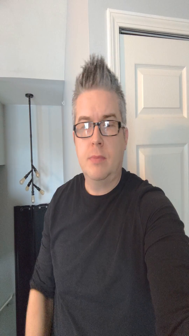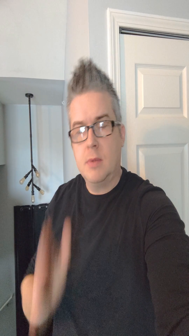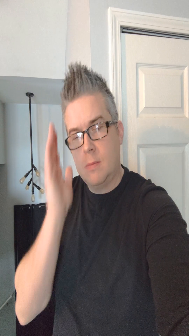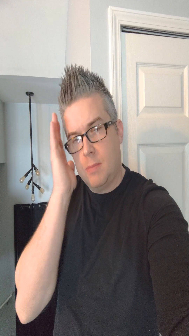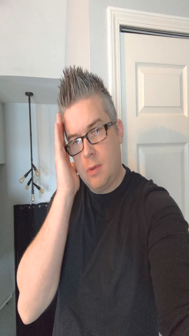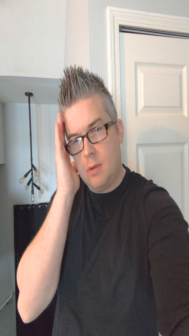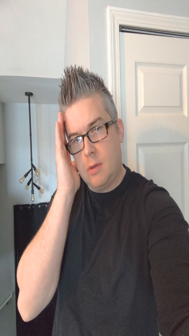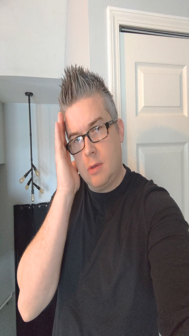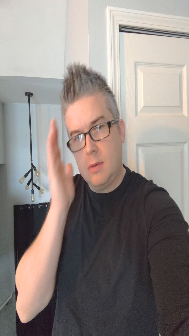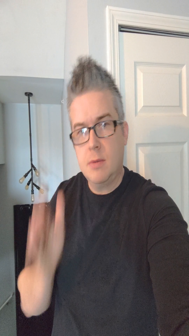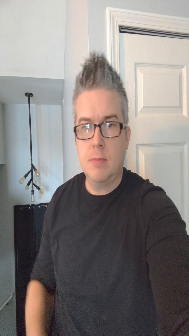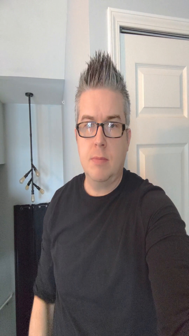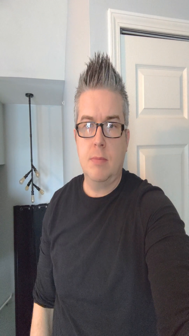bed